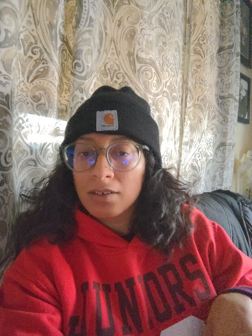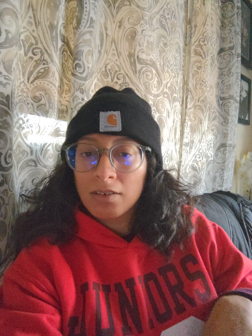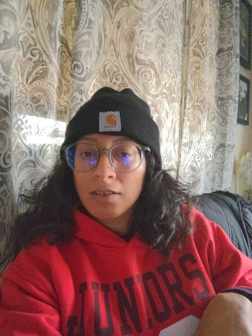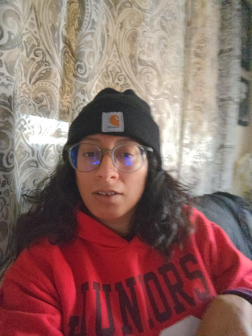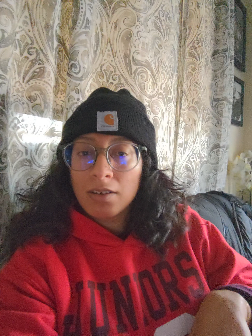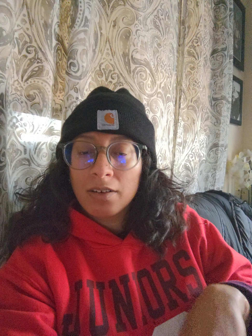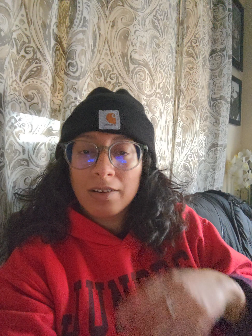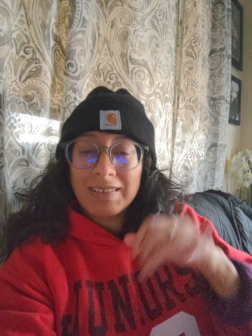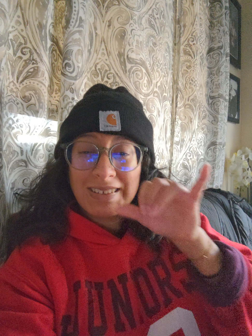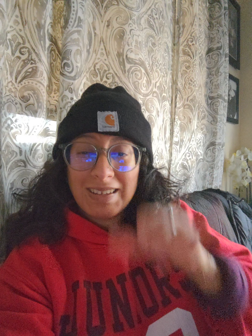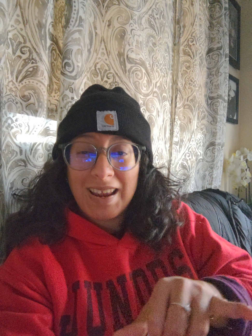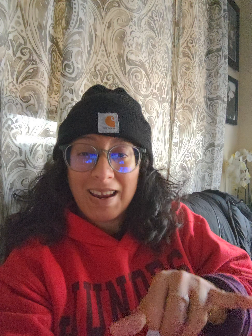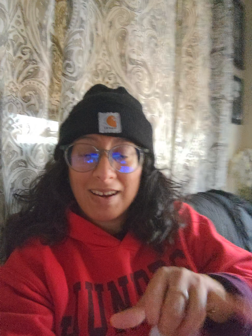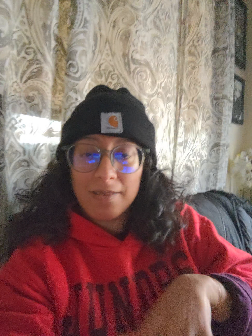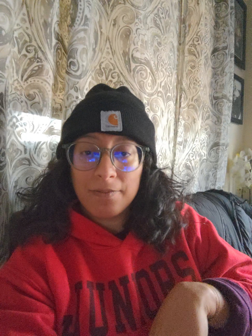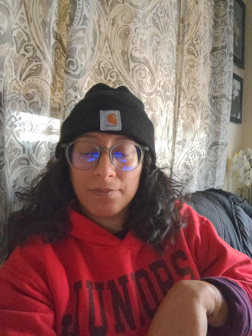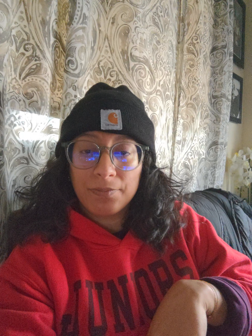stay